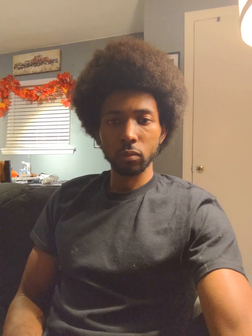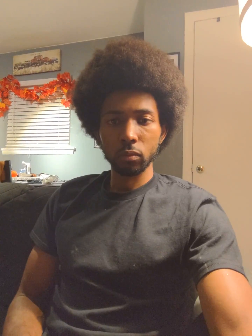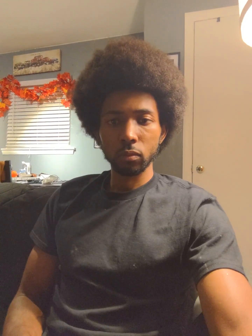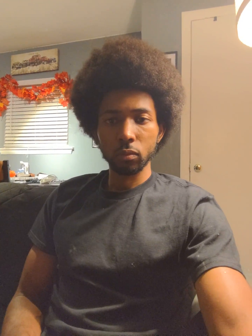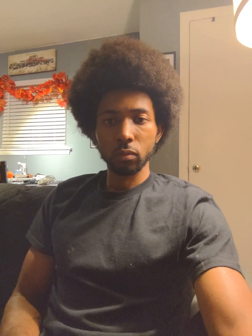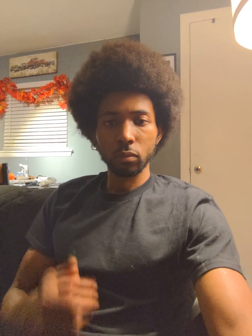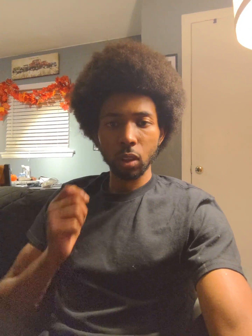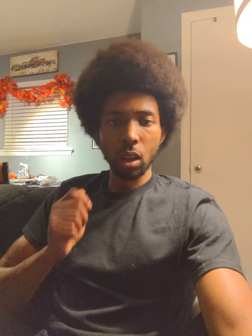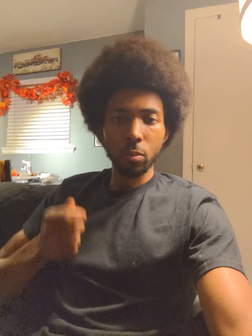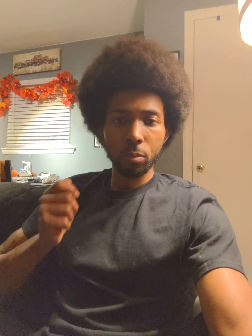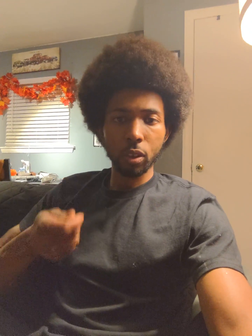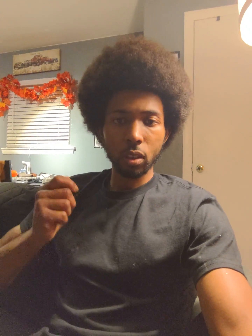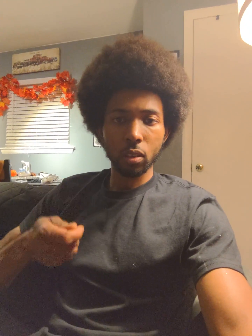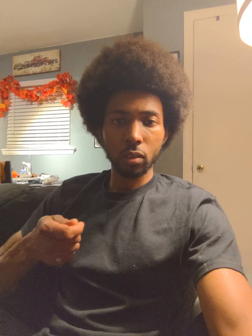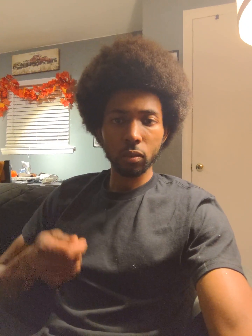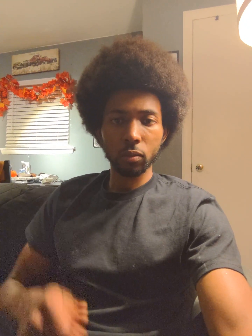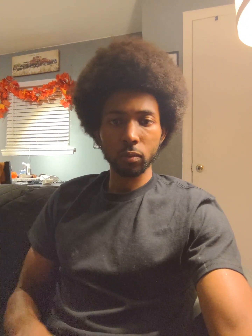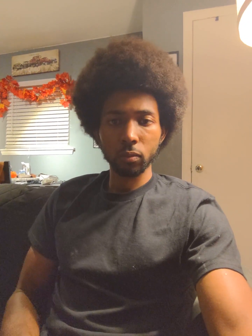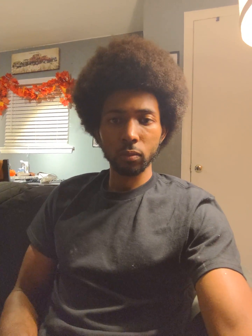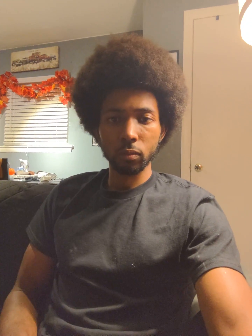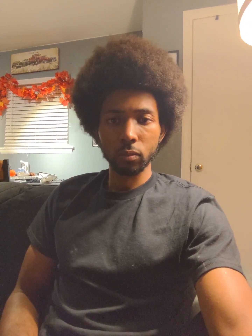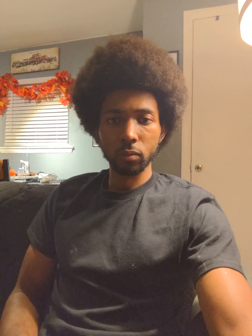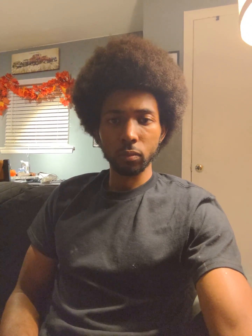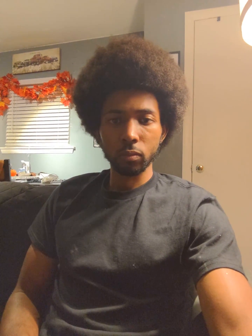cart